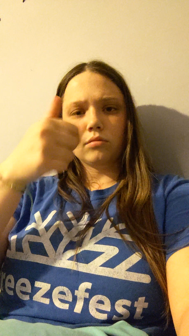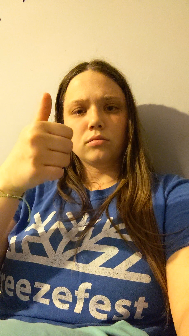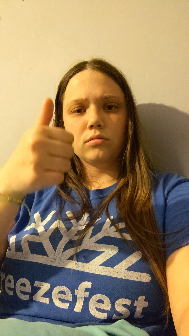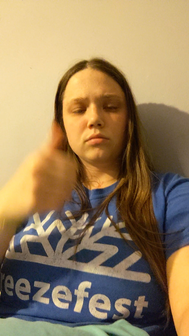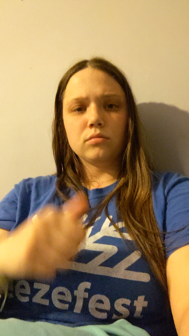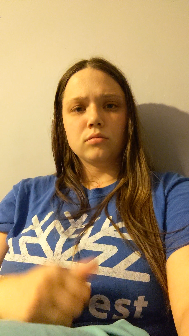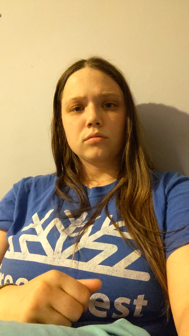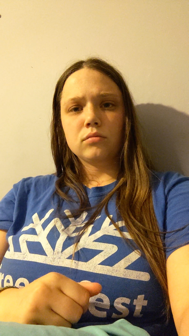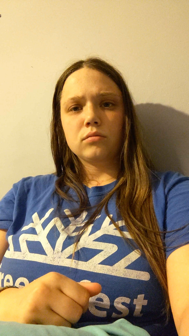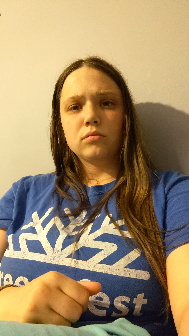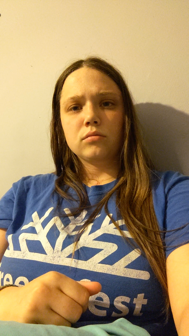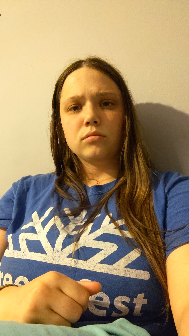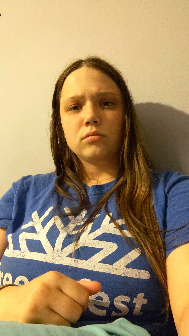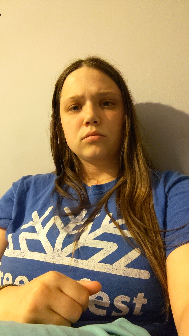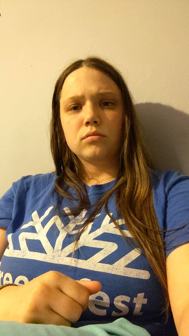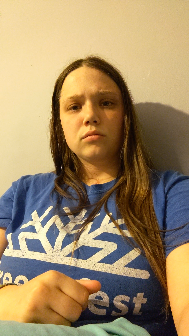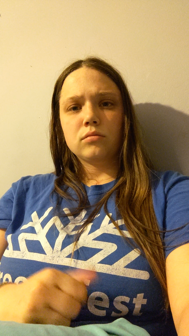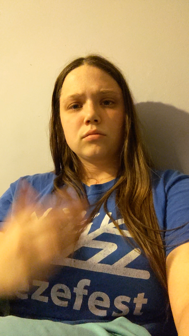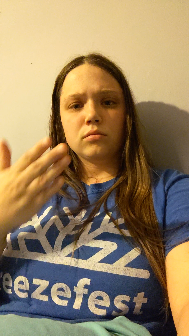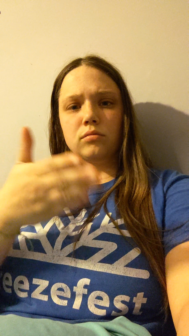oven